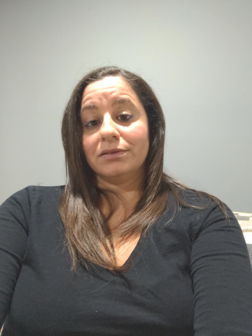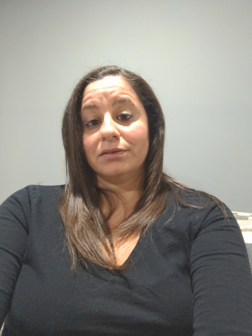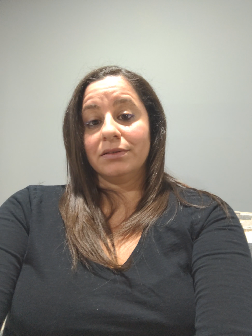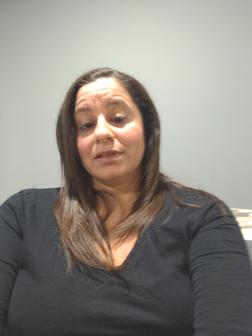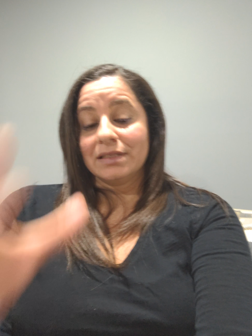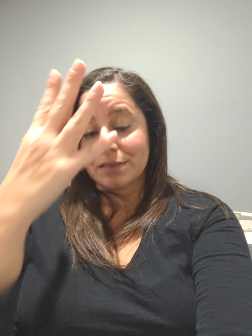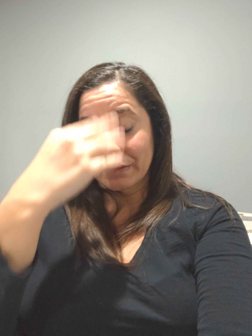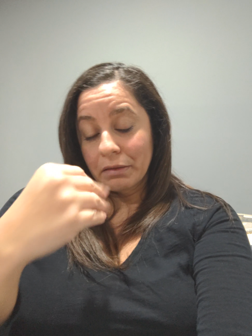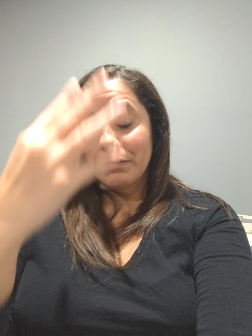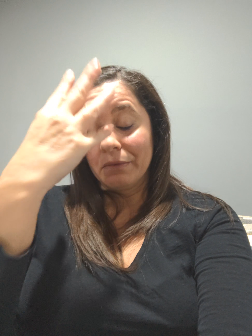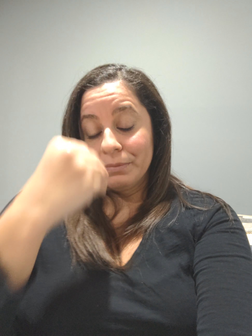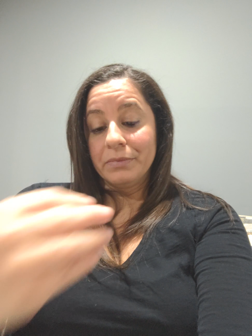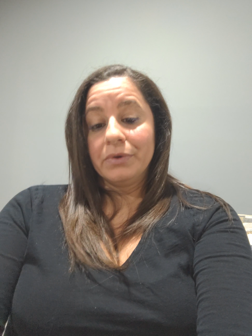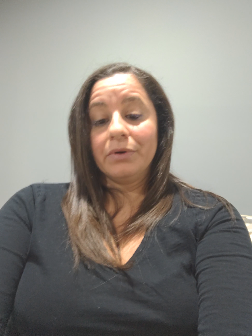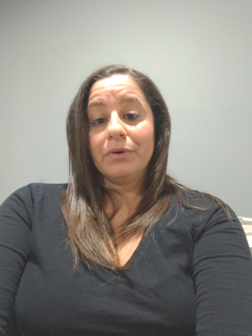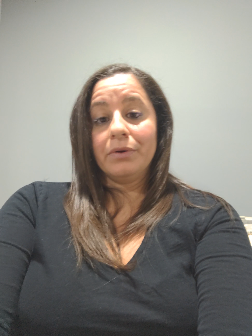sleepy